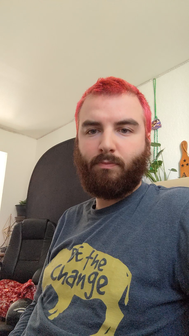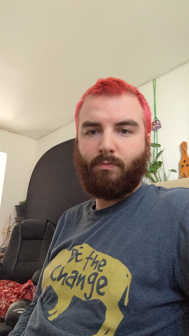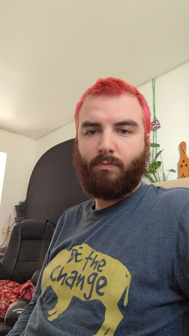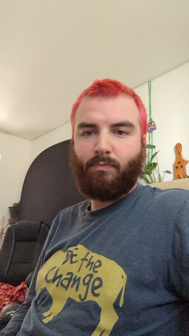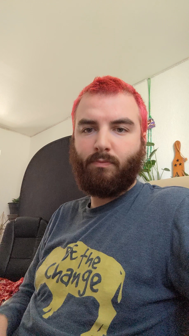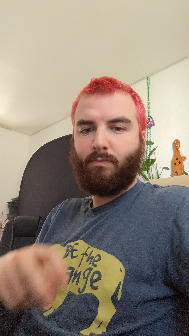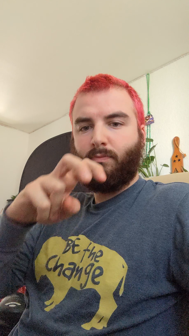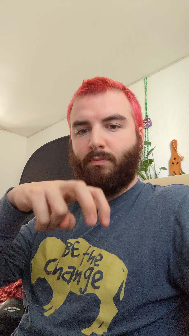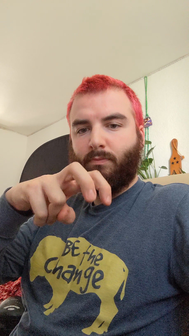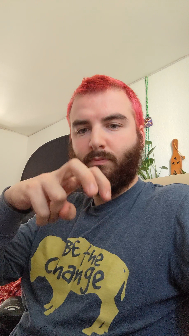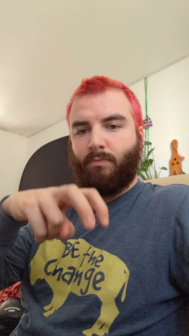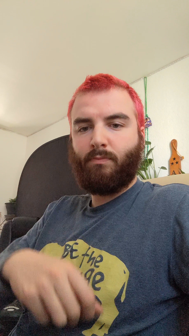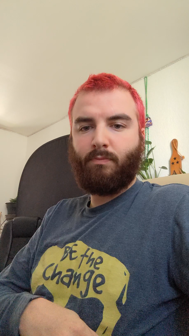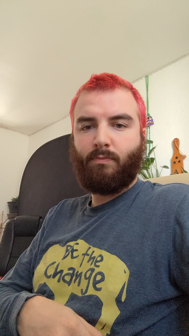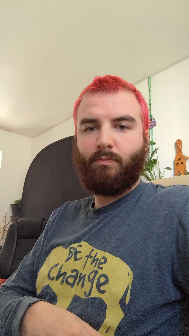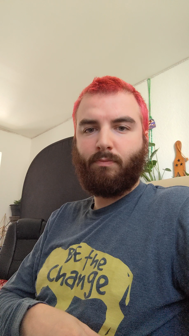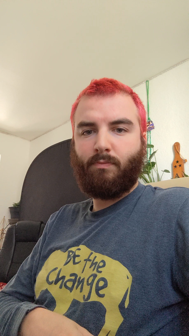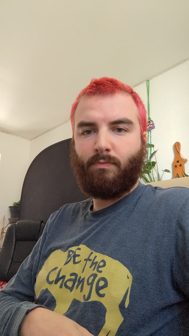potato